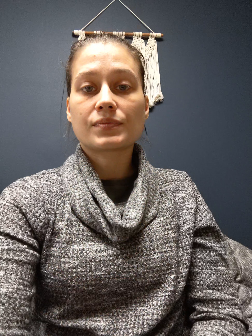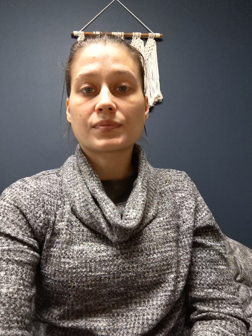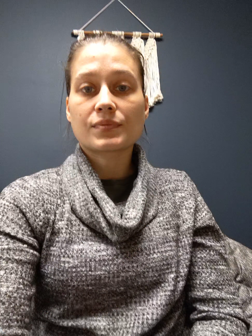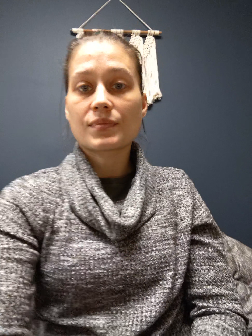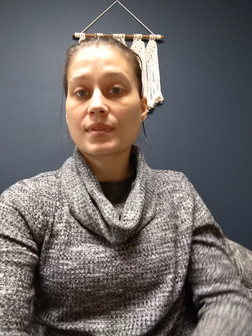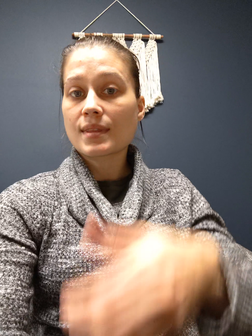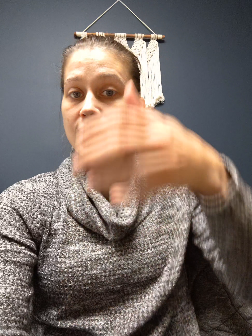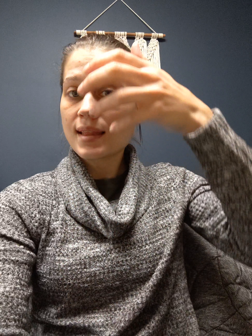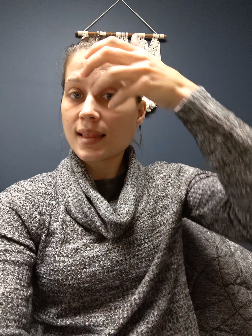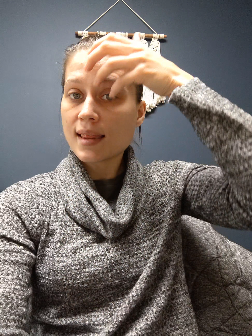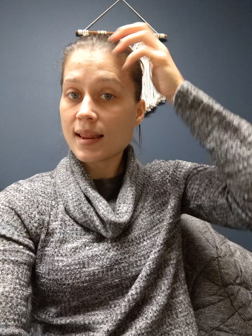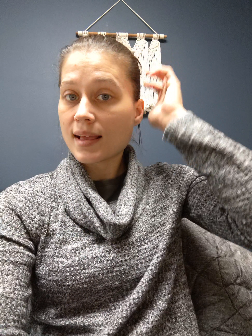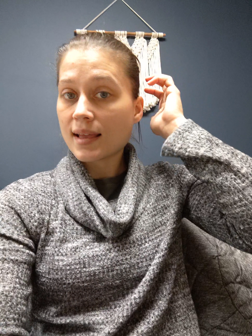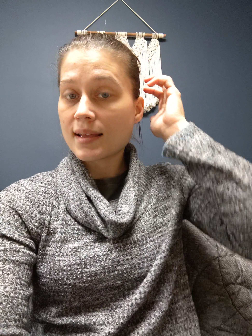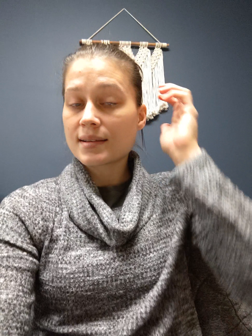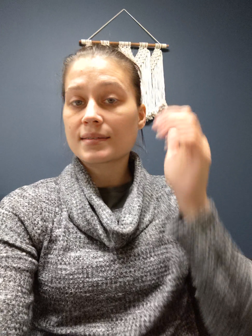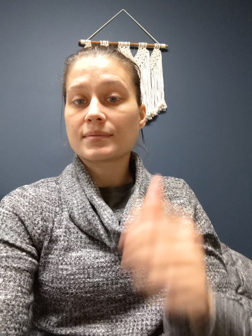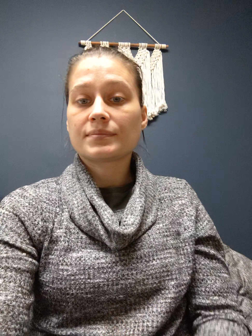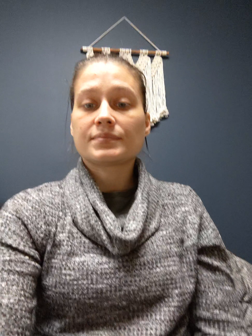lion